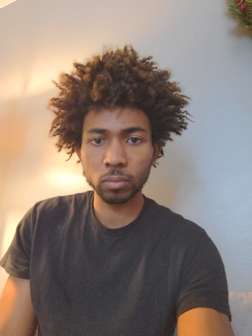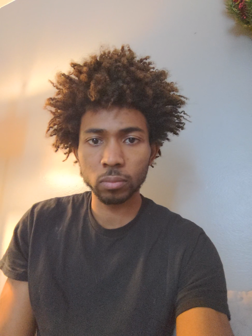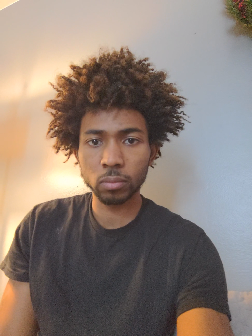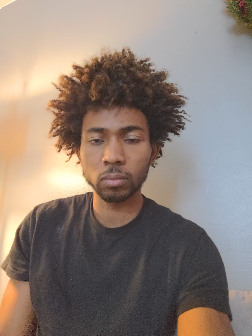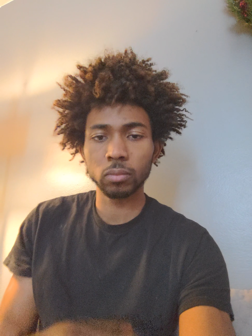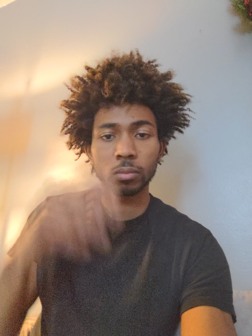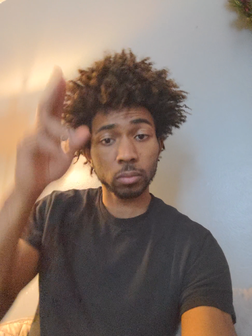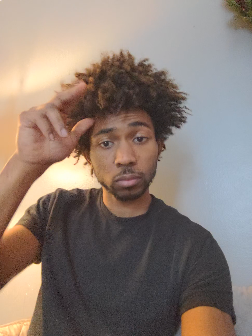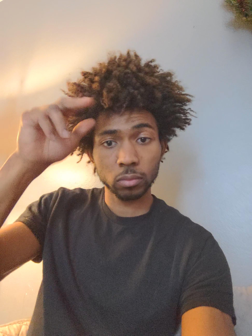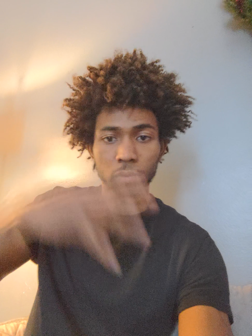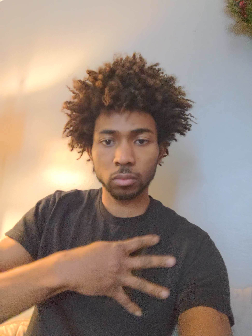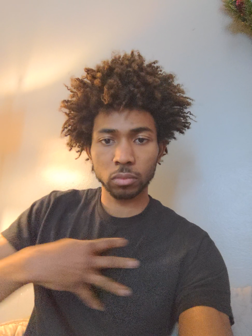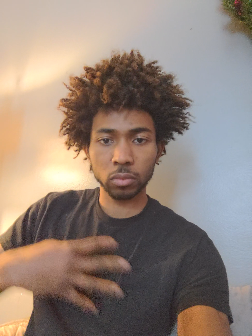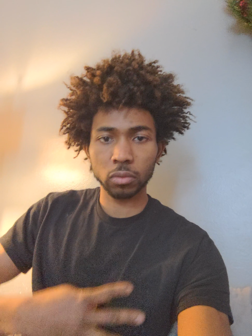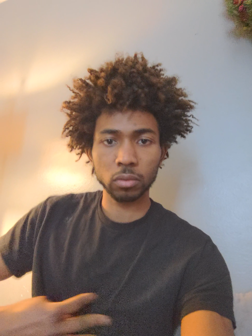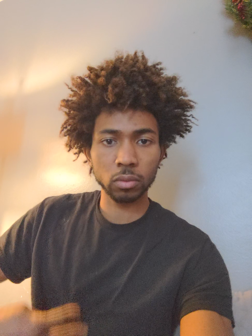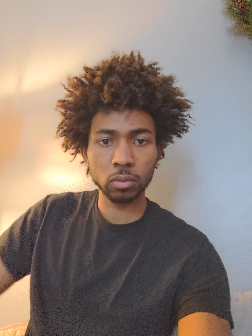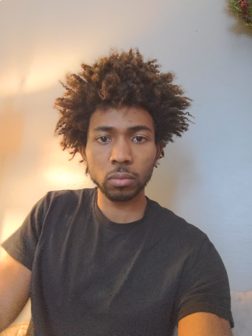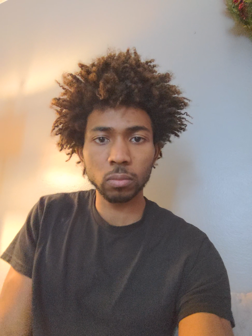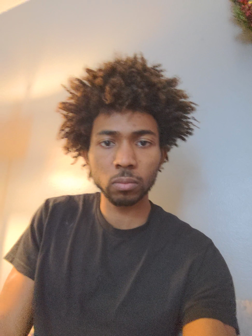zipper